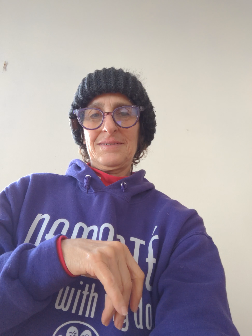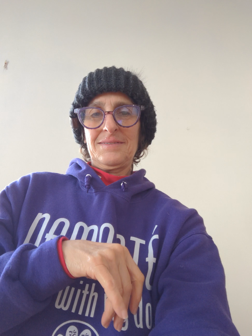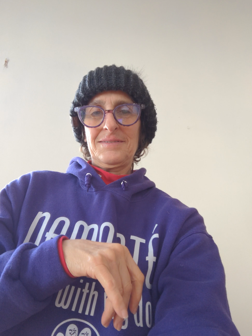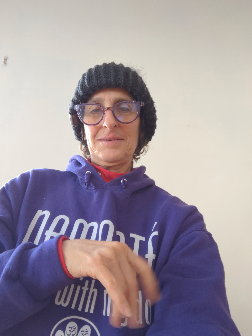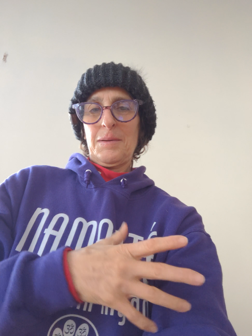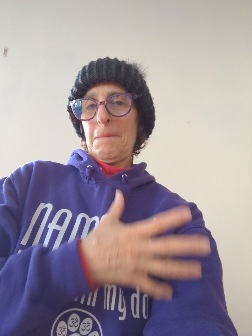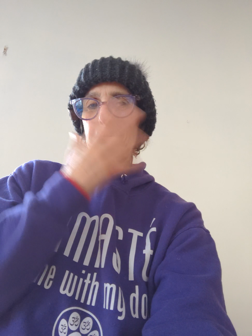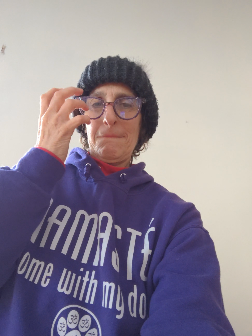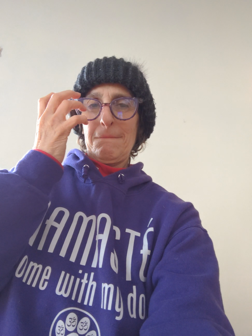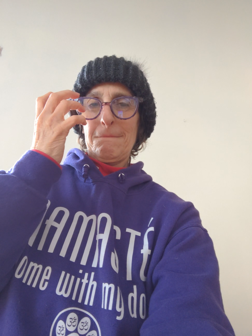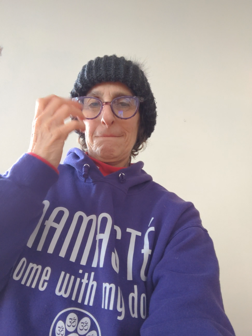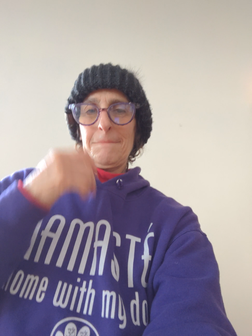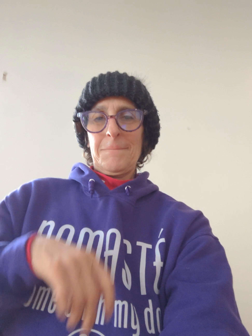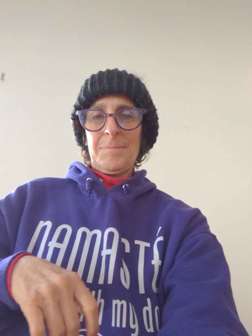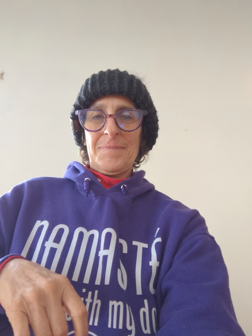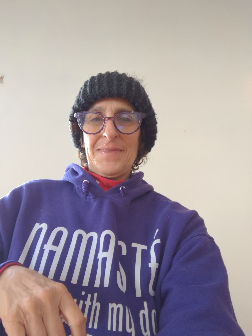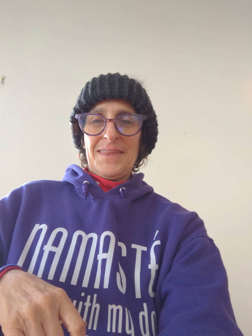mad